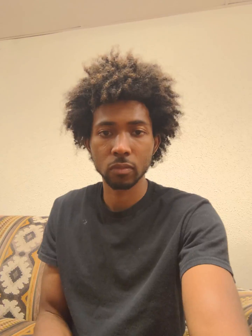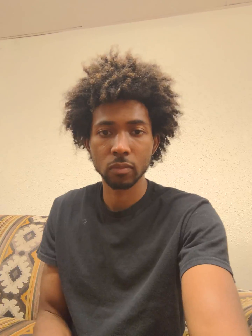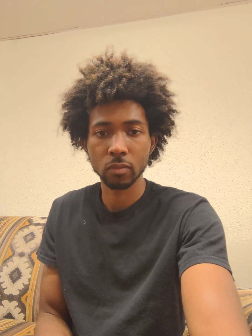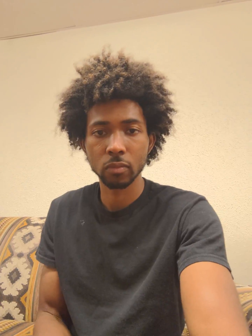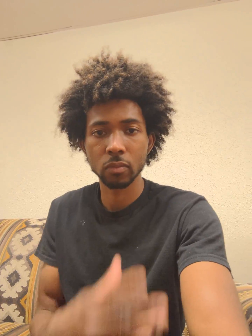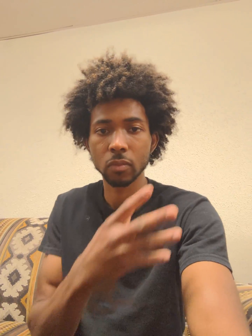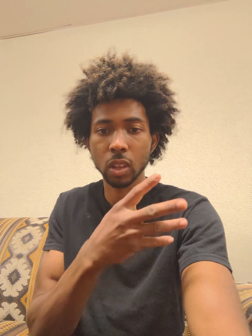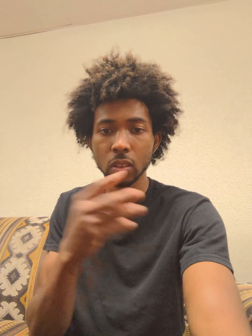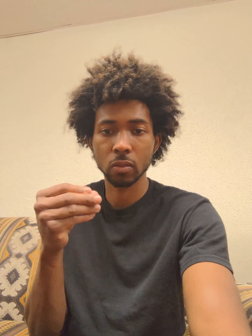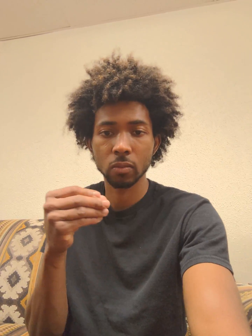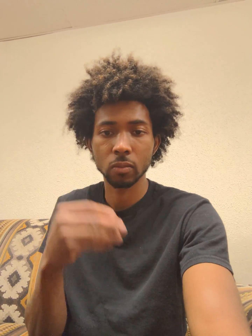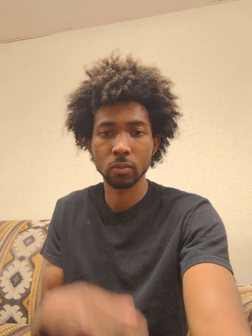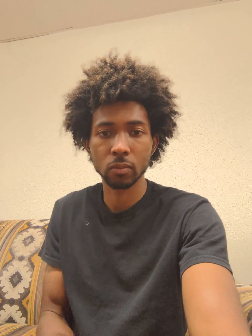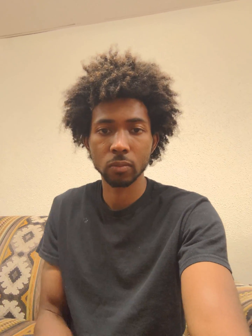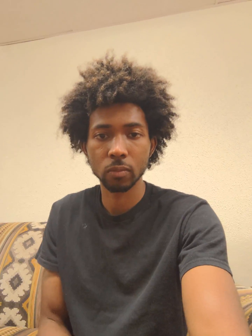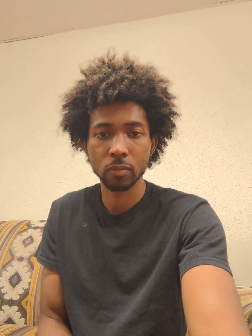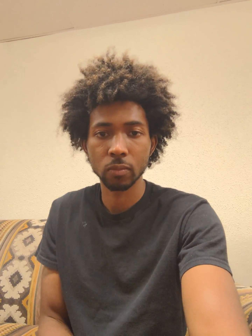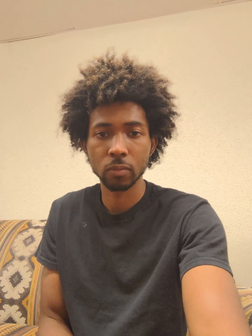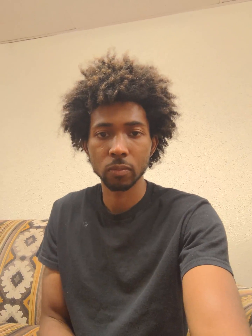and